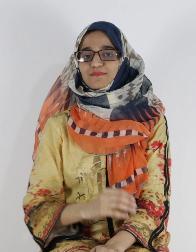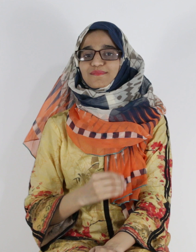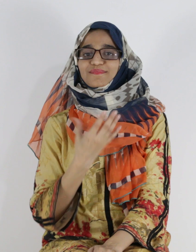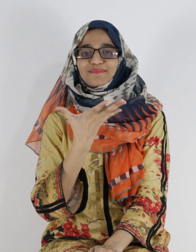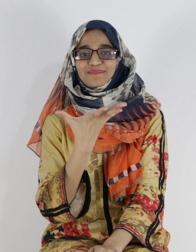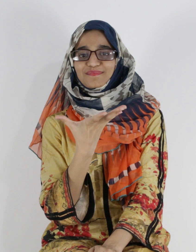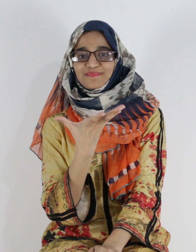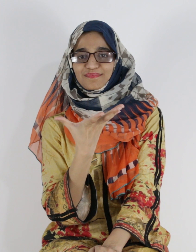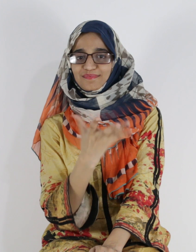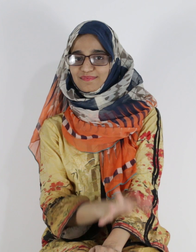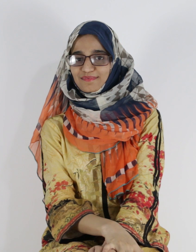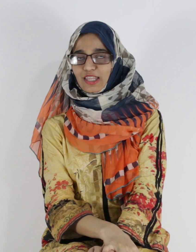glad